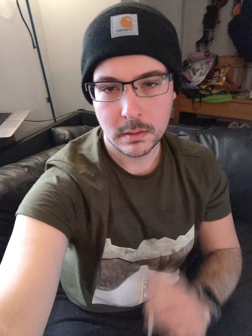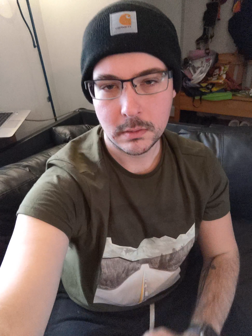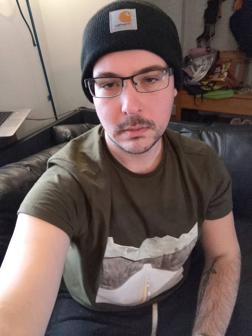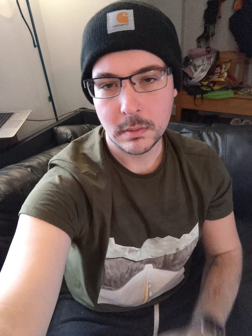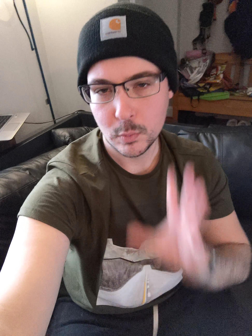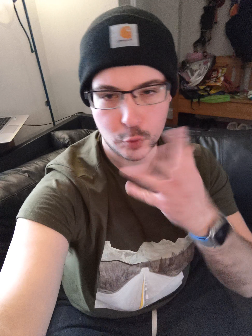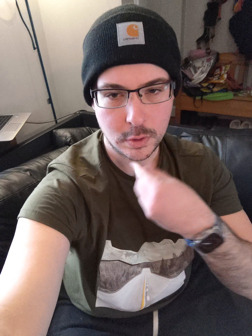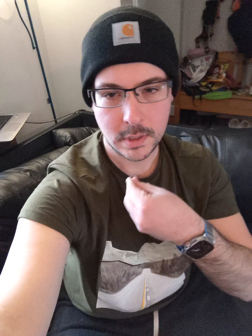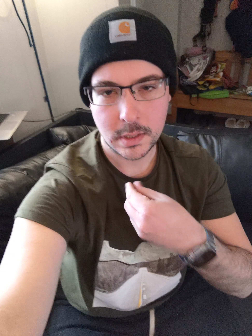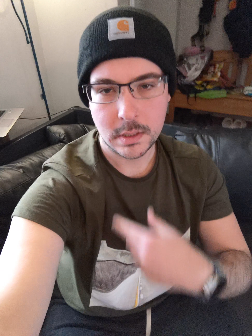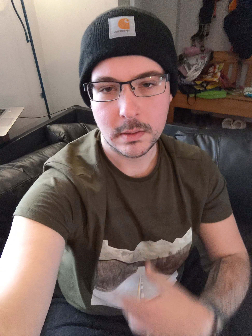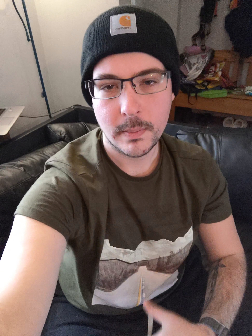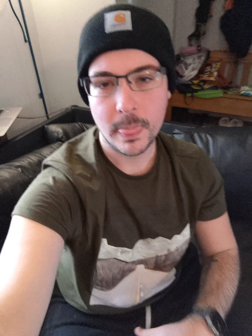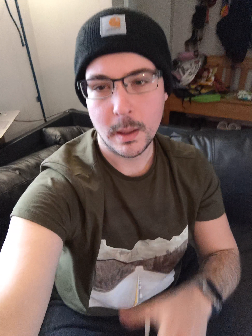pretty